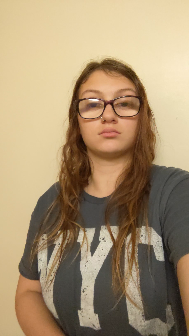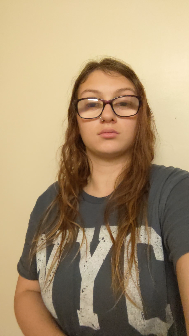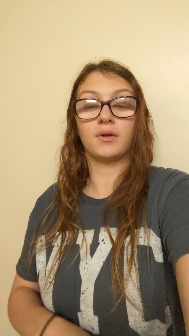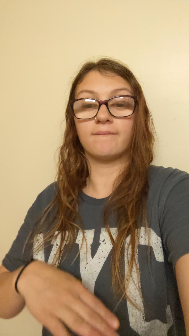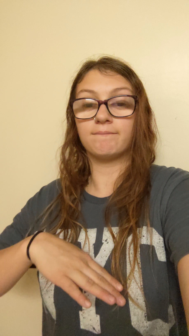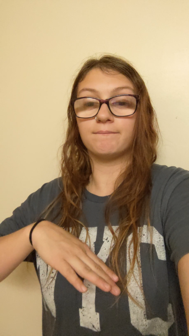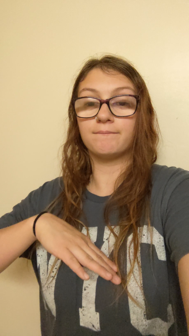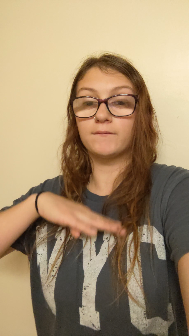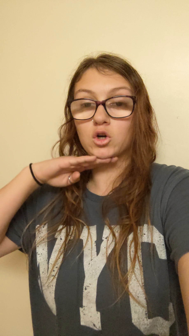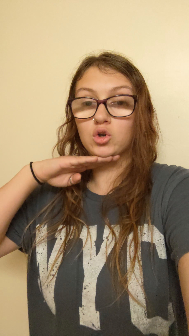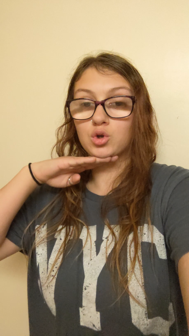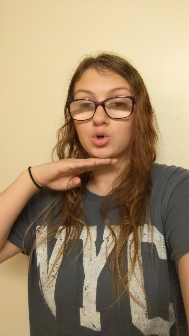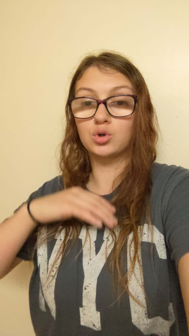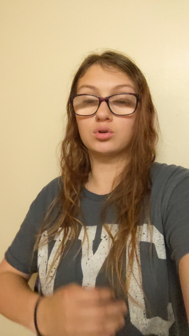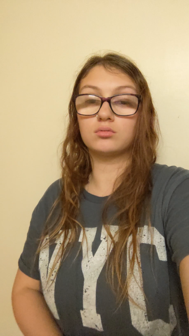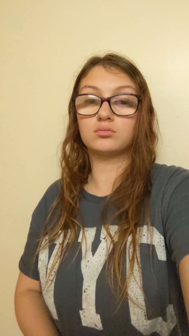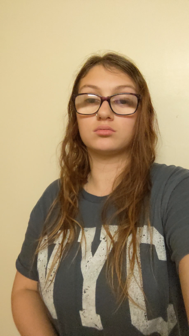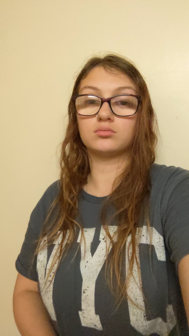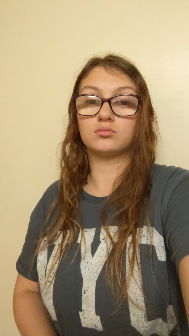full